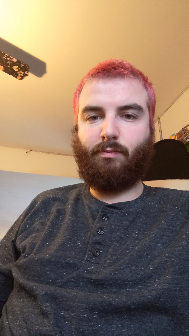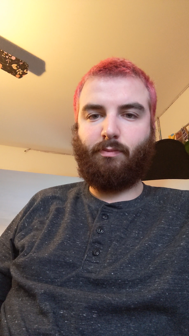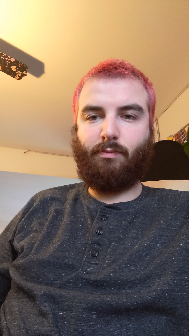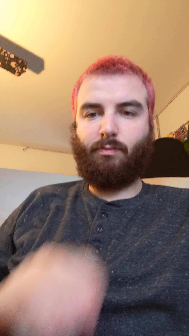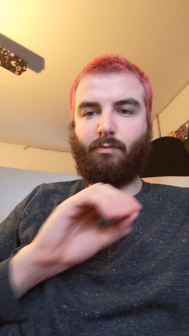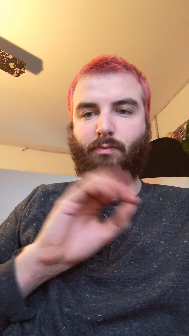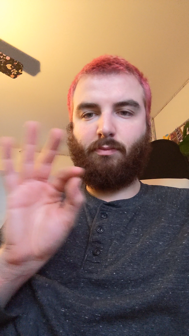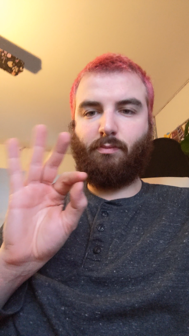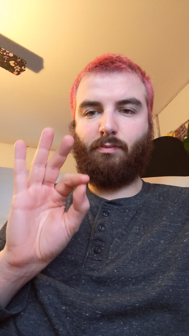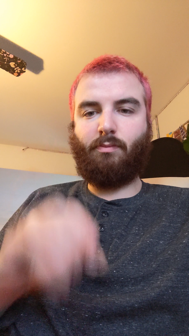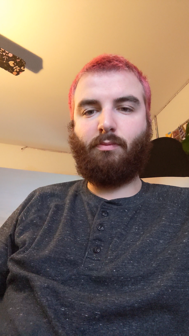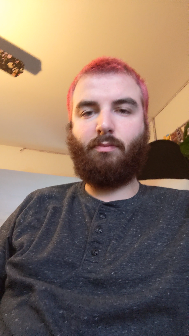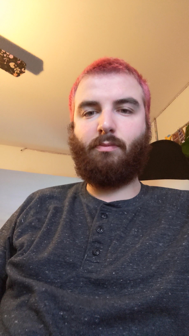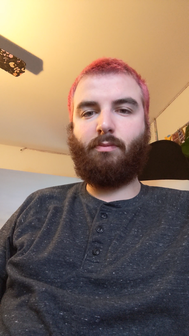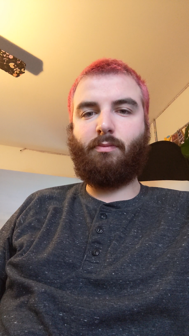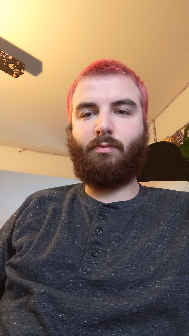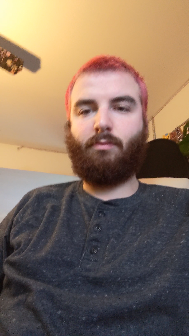off